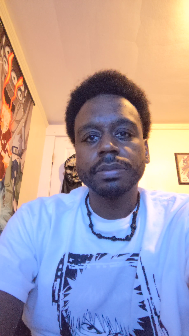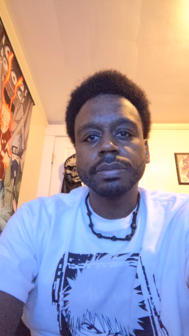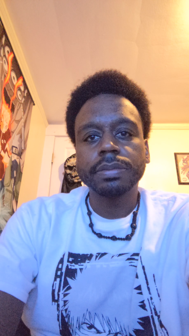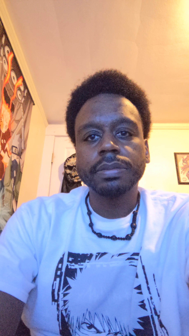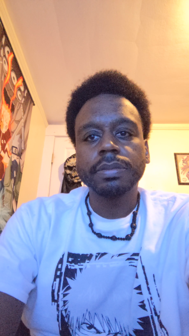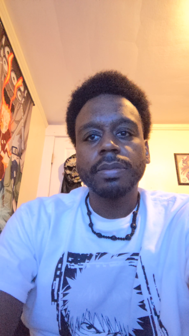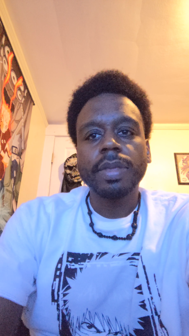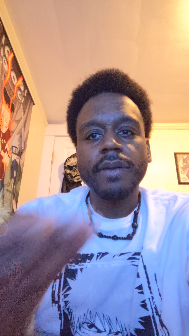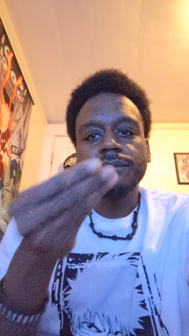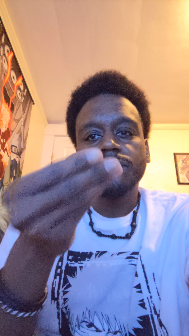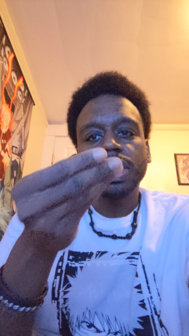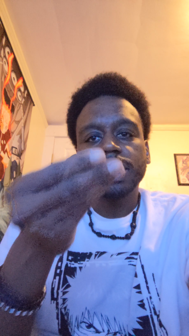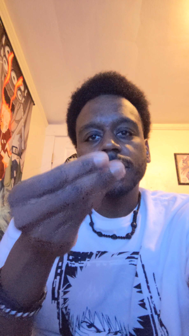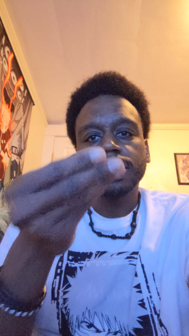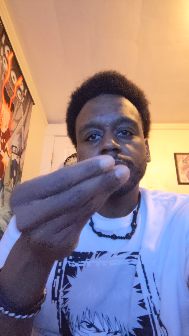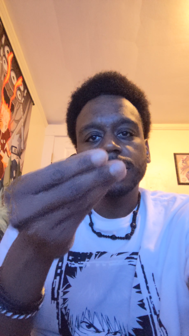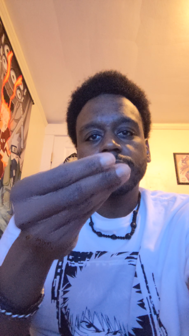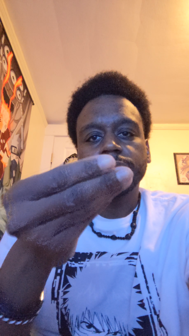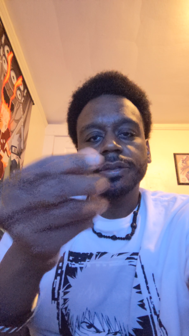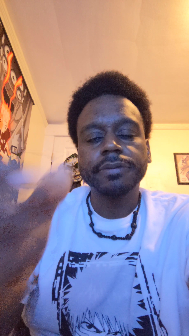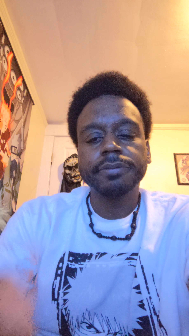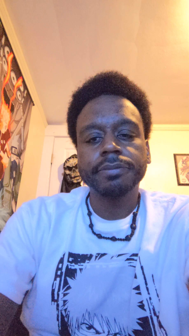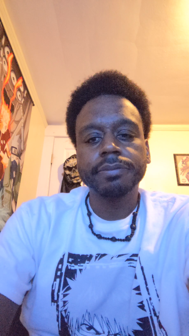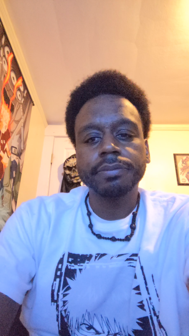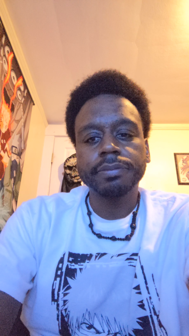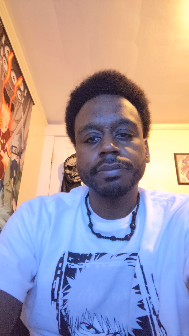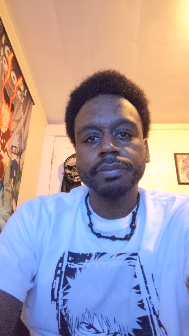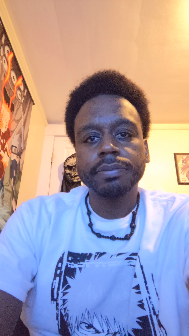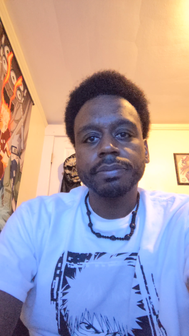feed